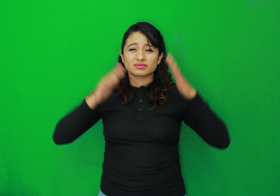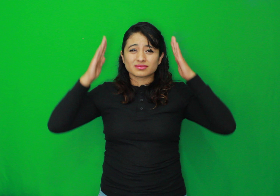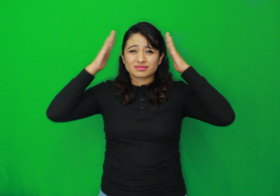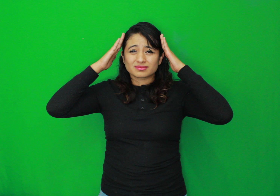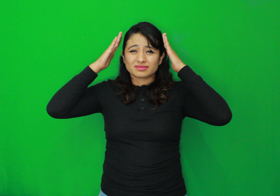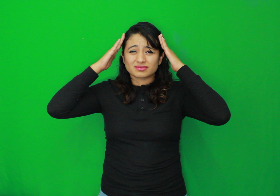cabeza